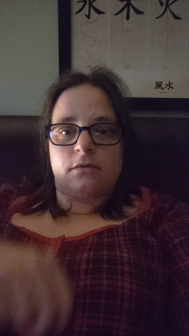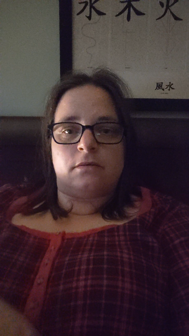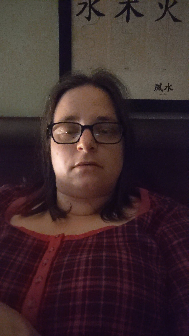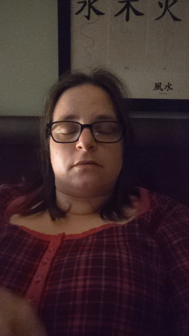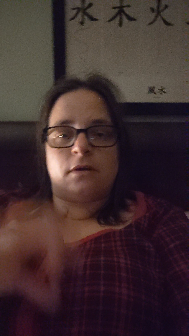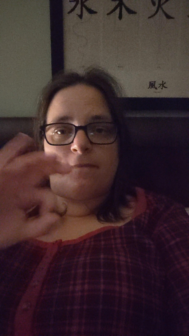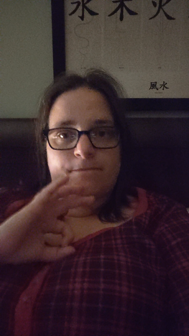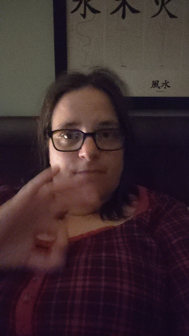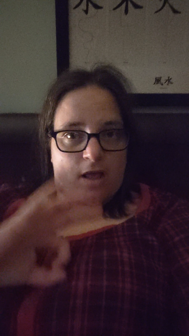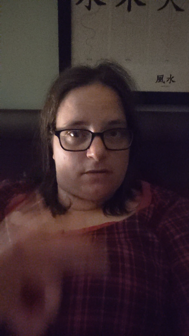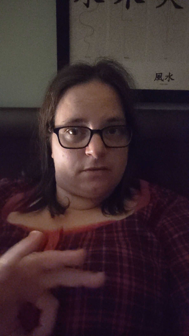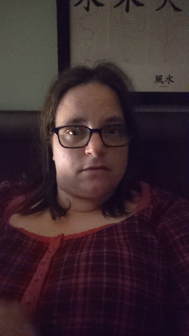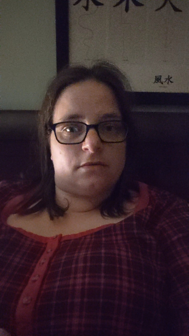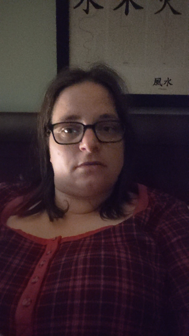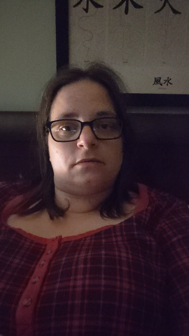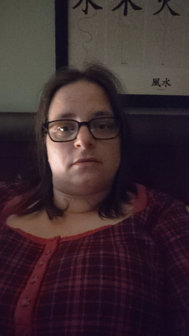button